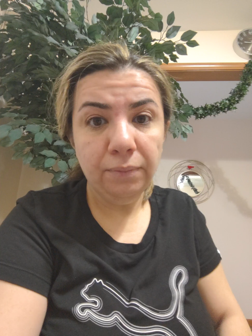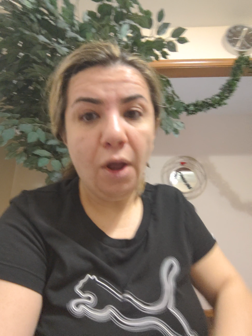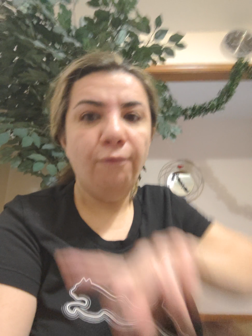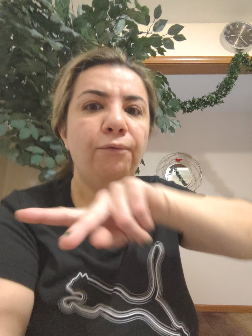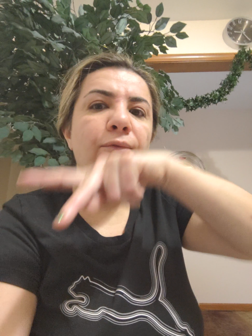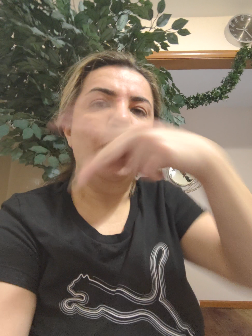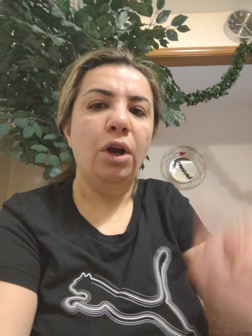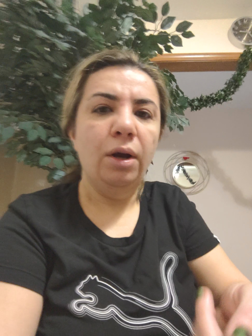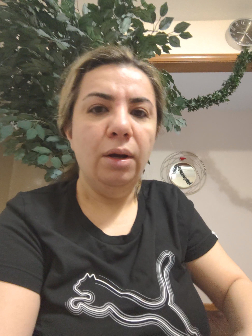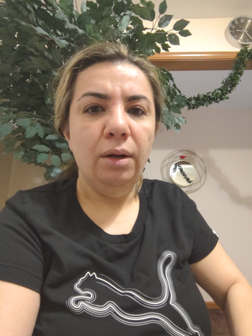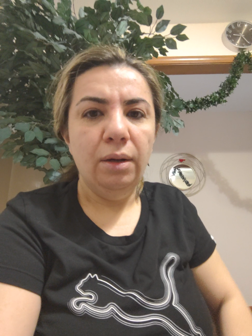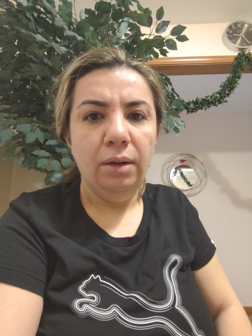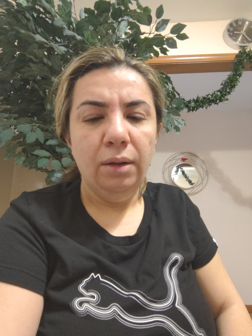fall